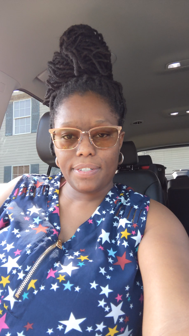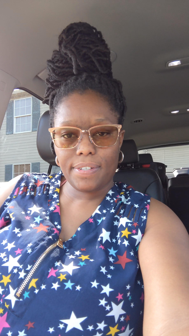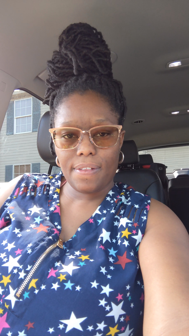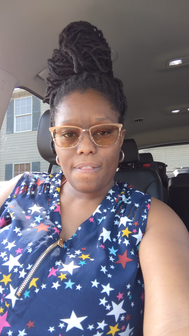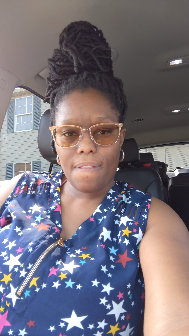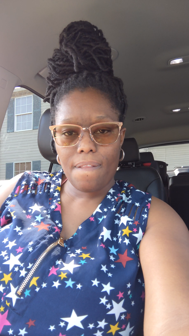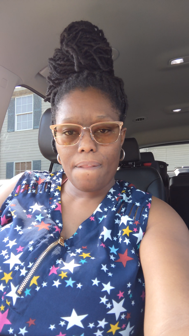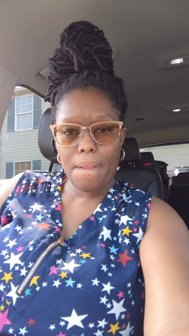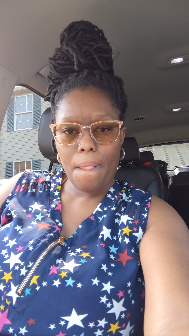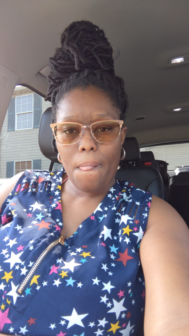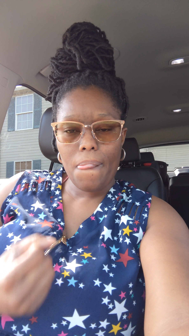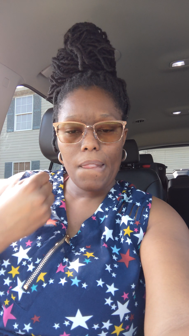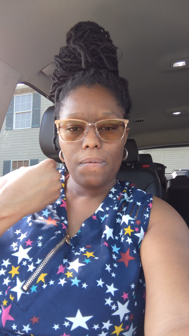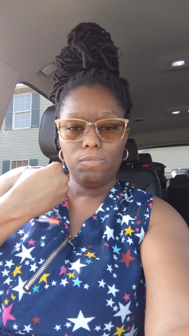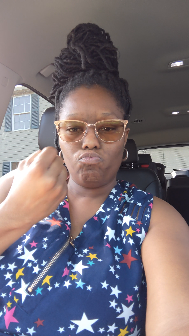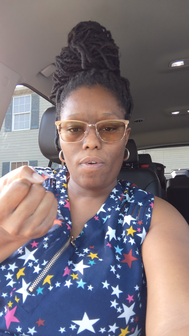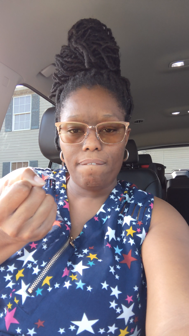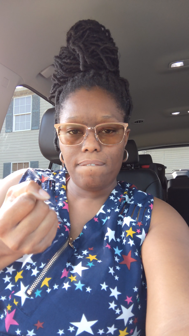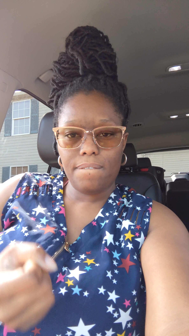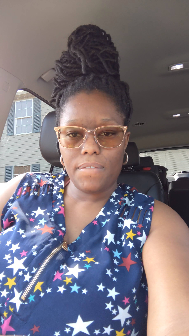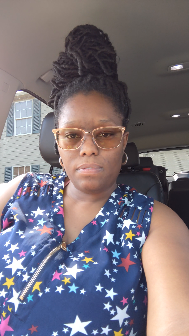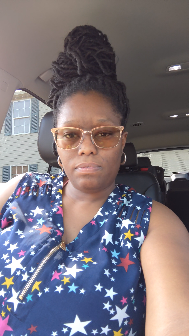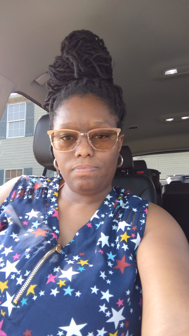drive